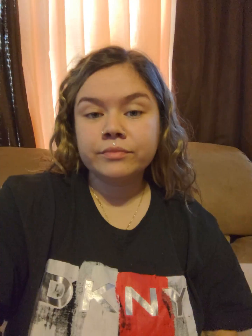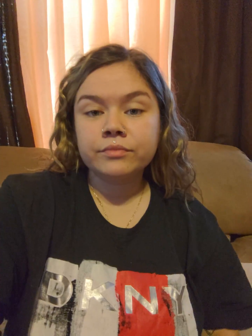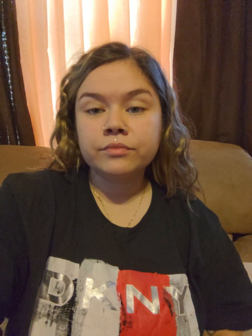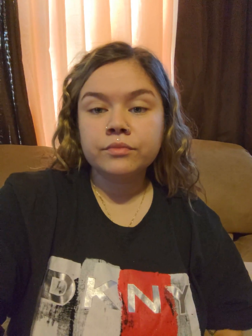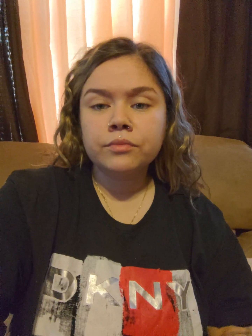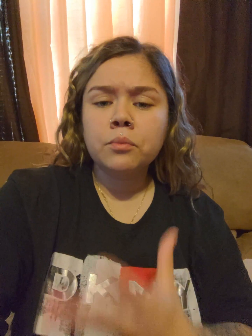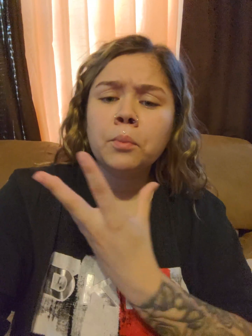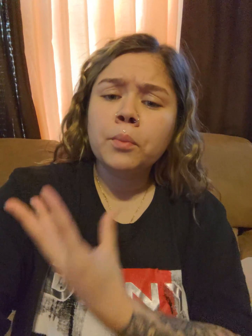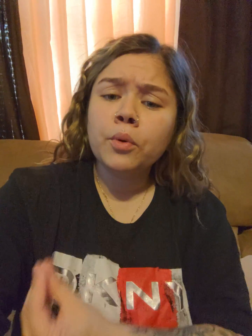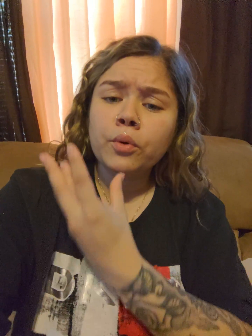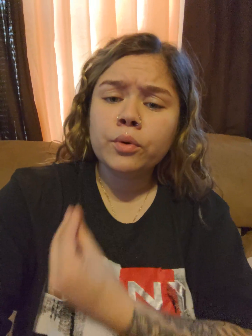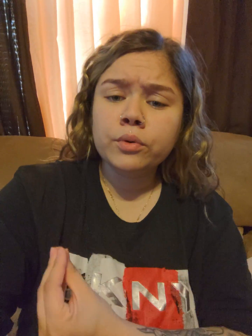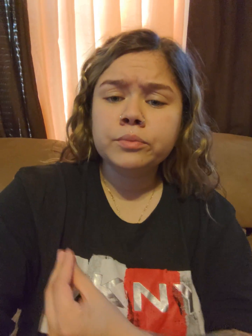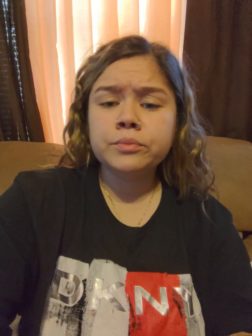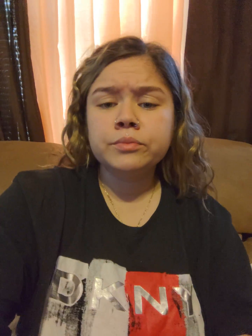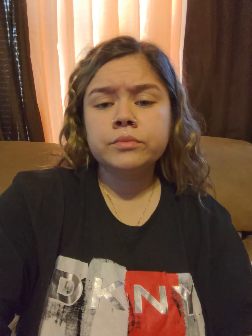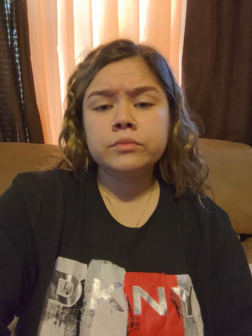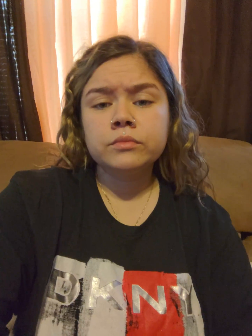poor